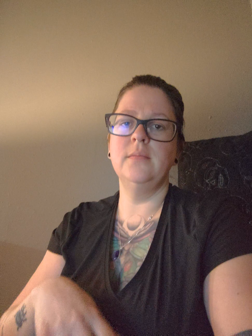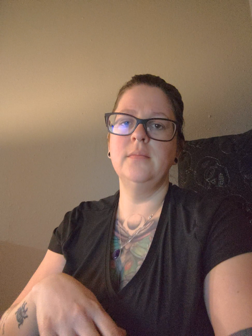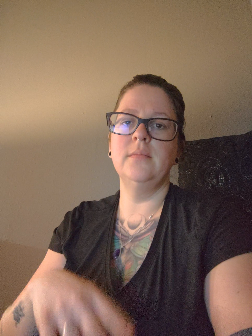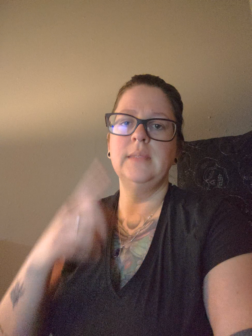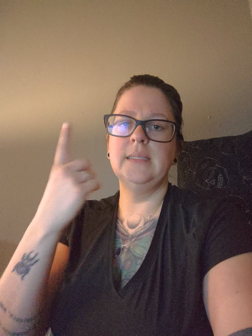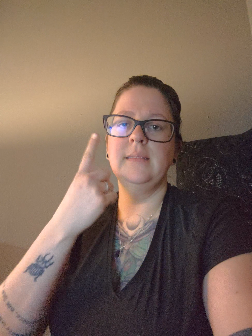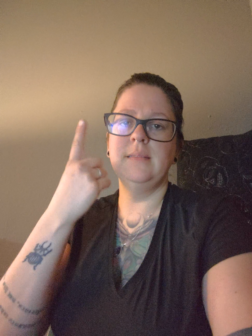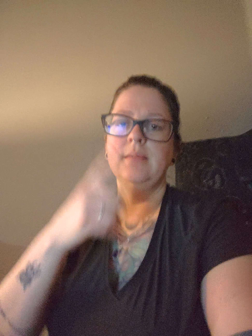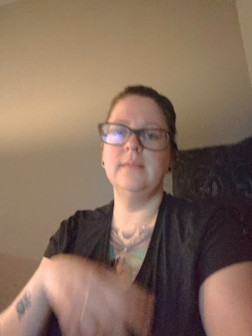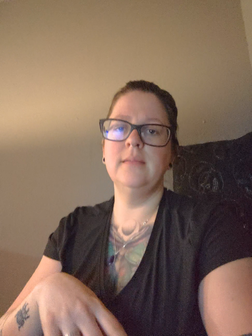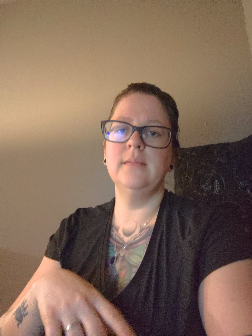think